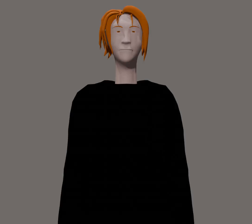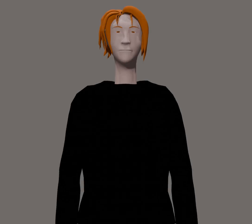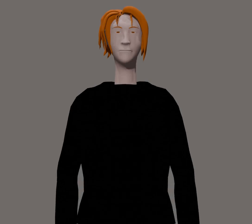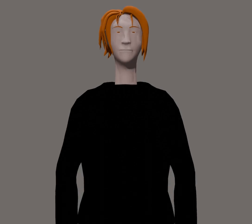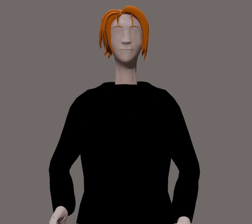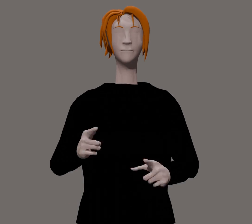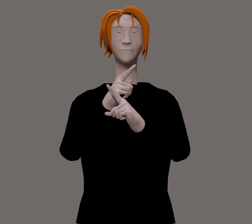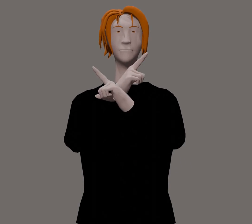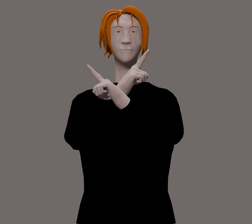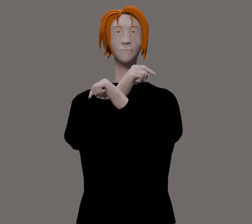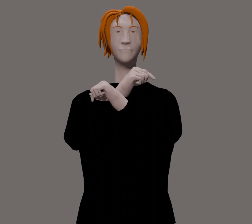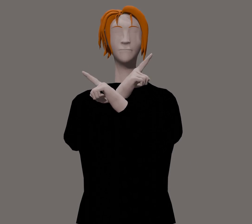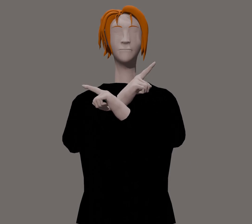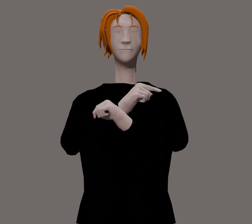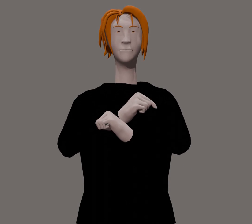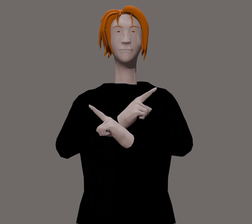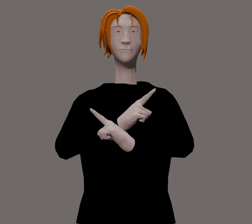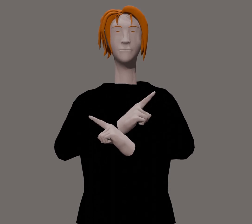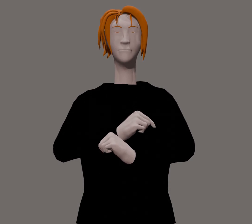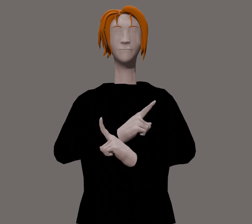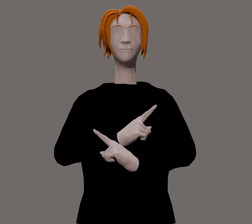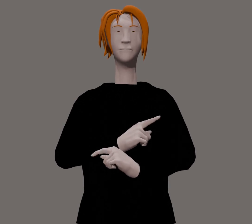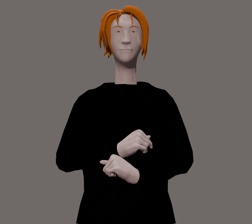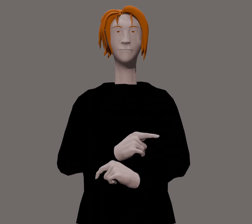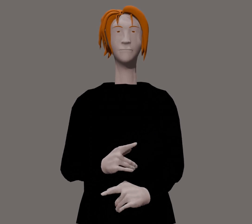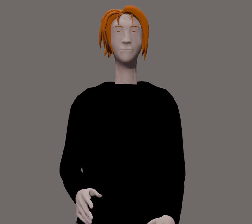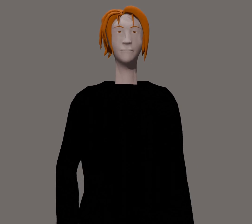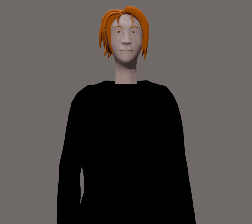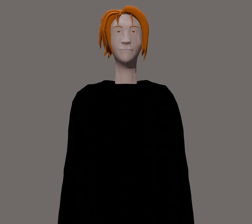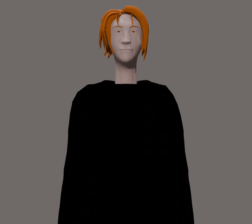Chinese Character